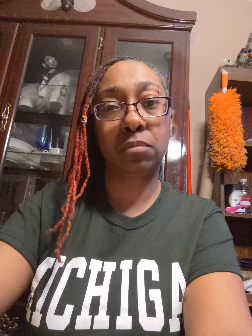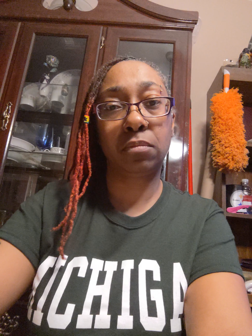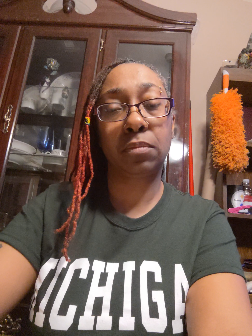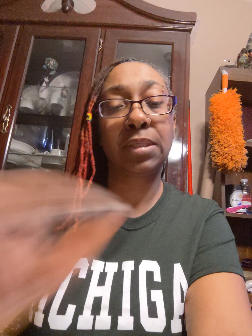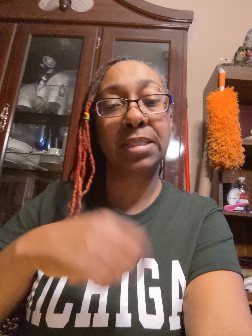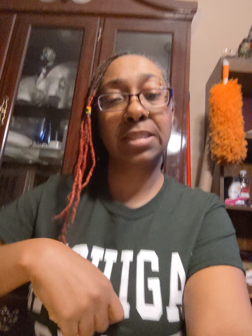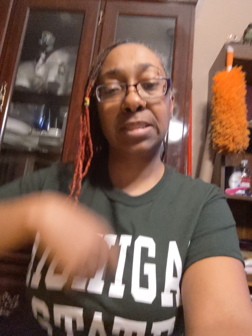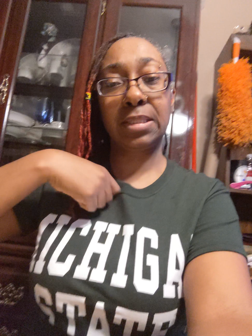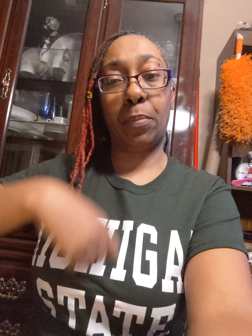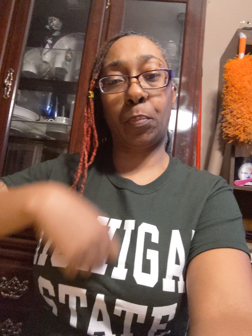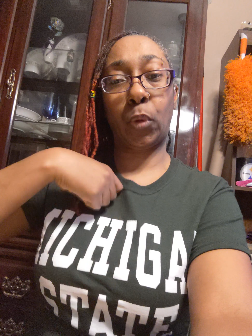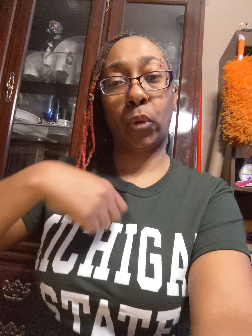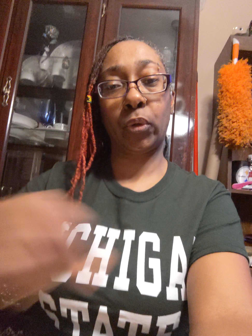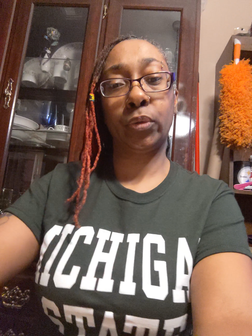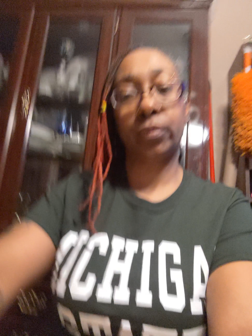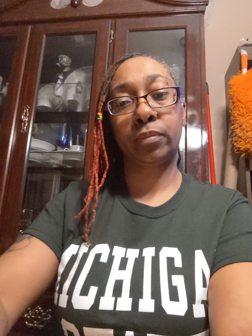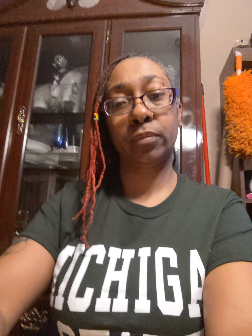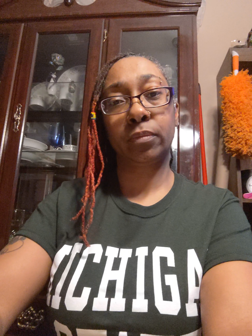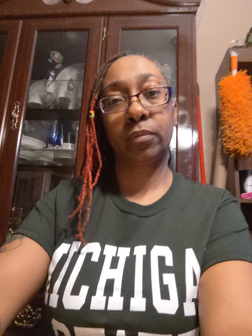zipper